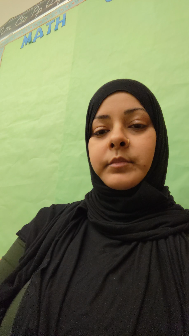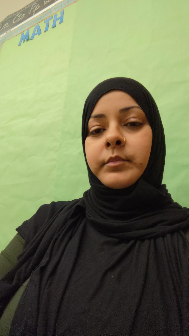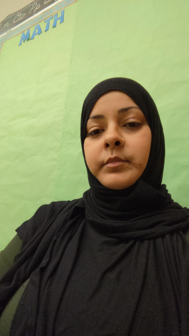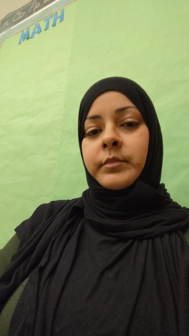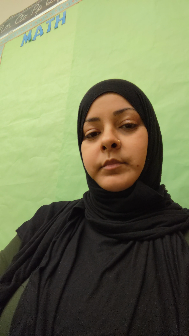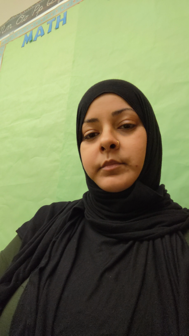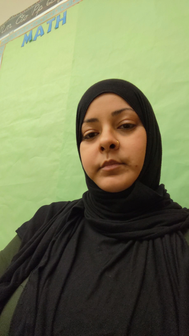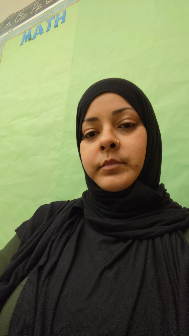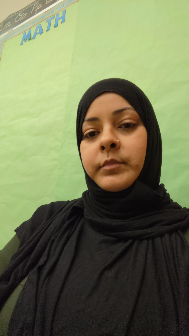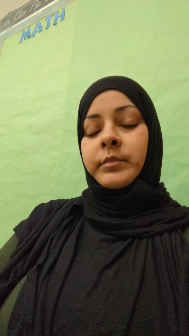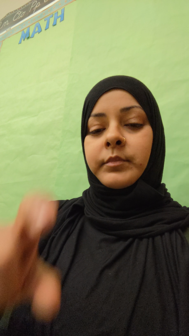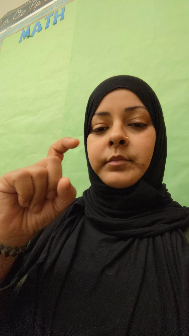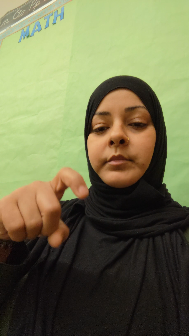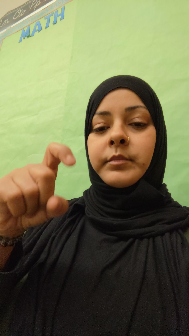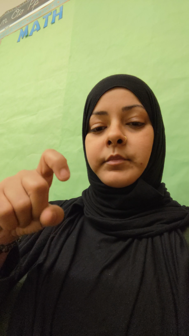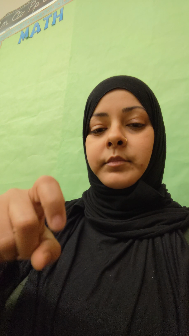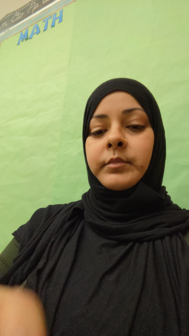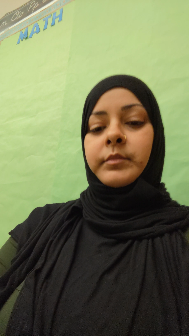should